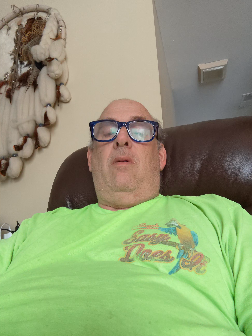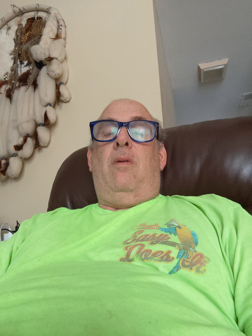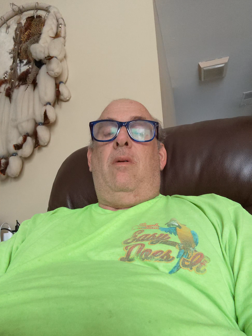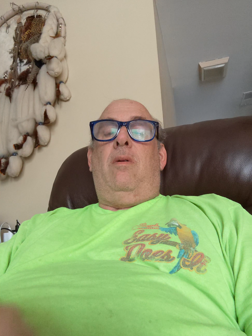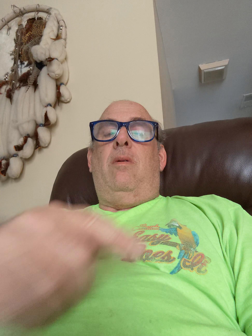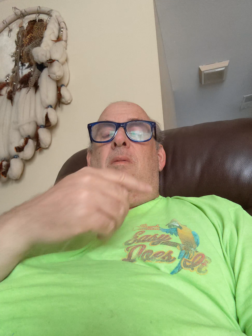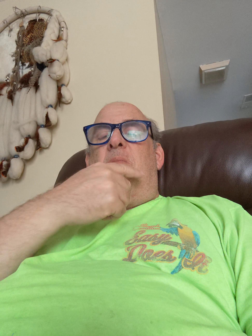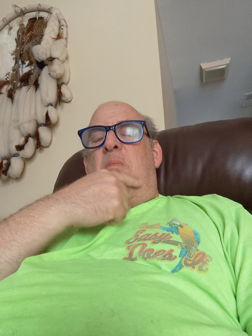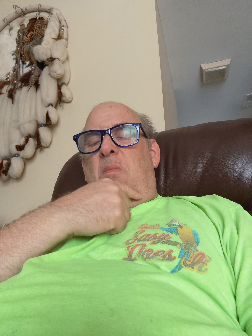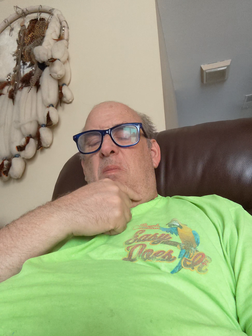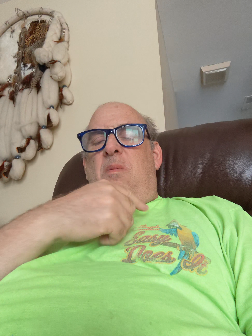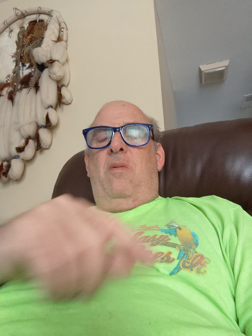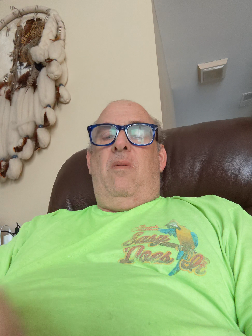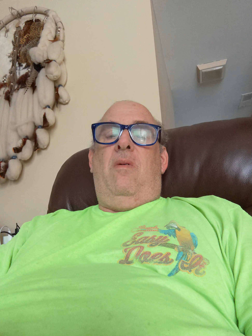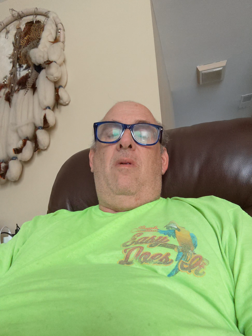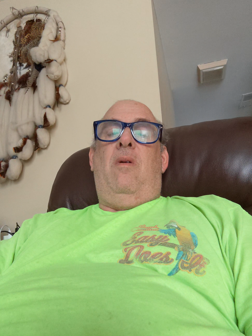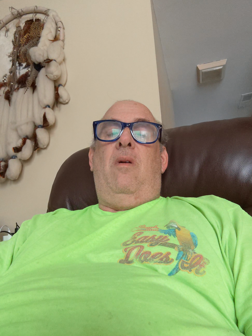sad